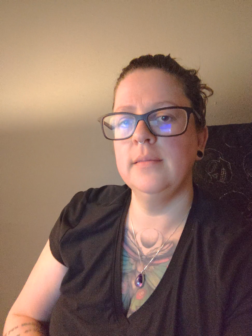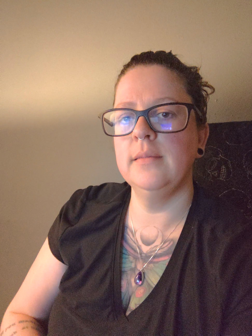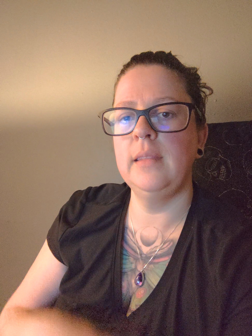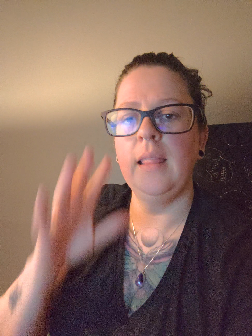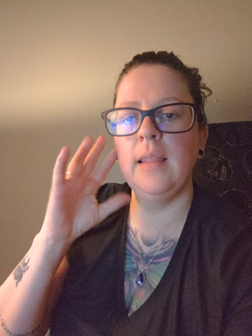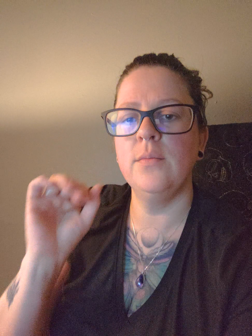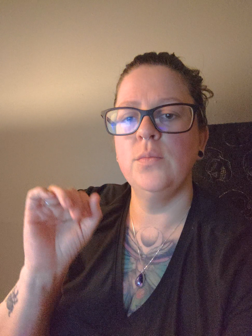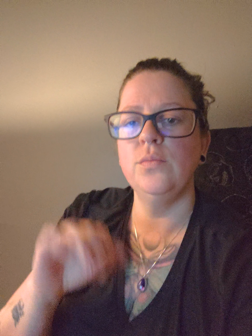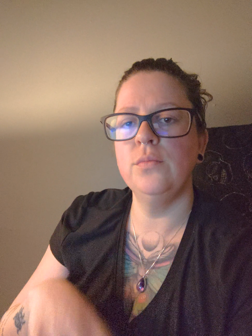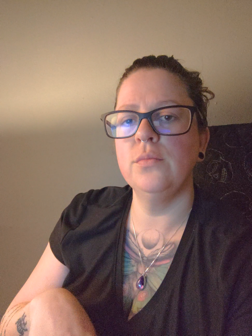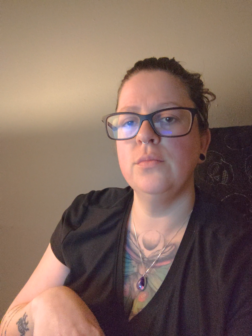loud